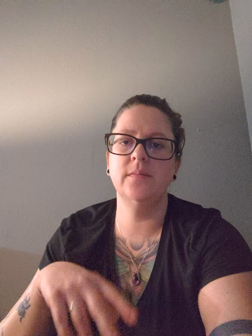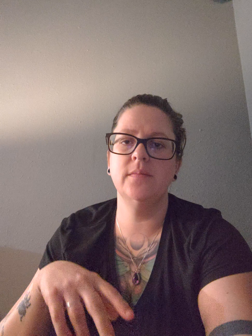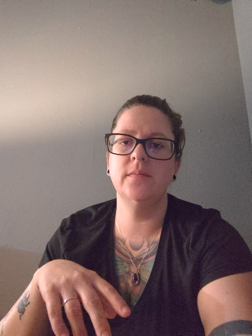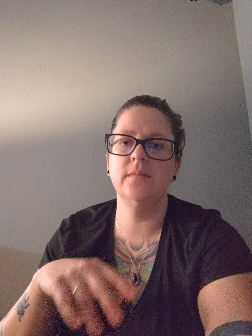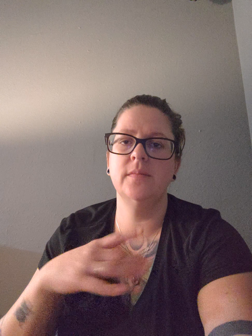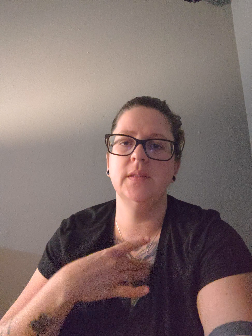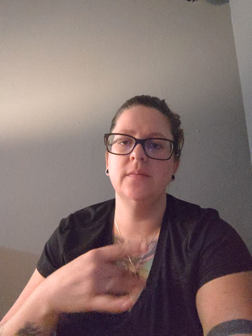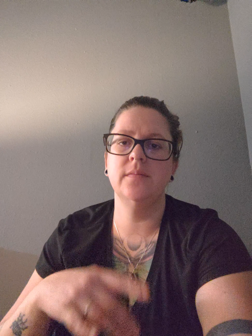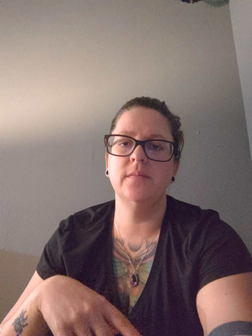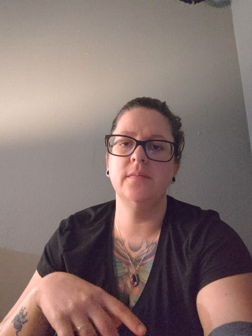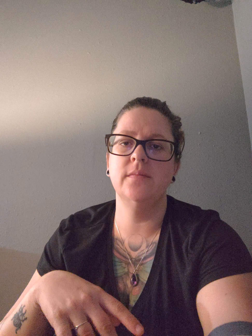like